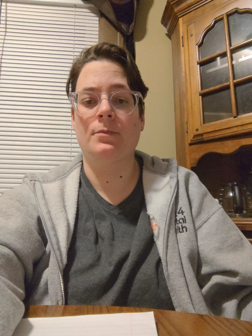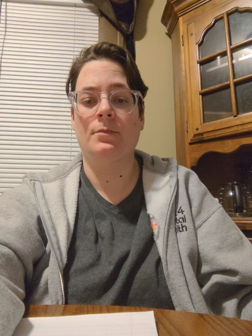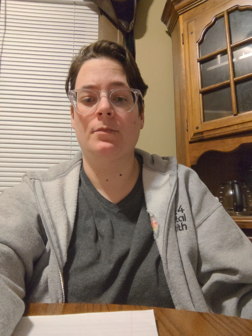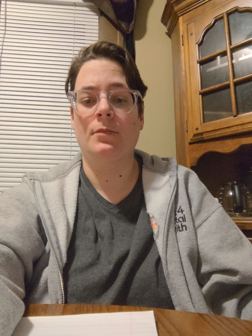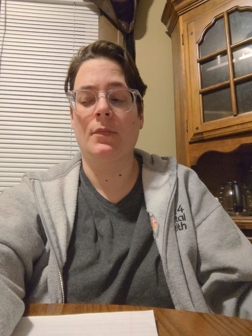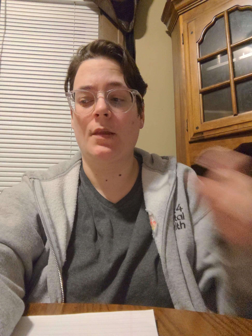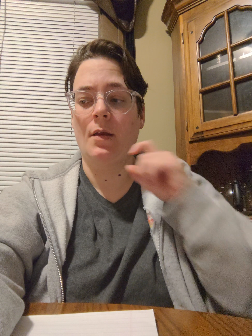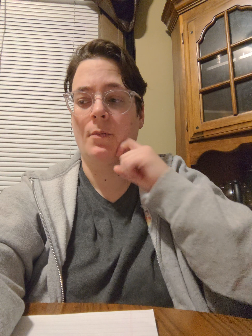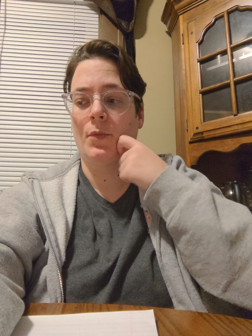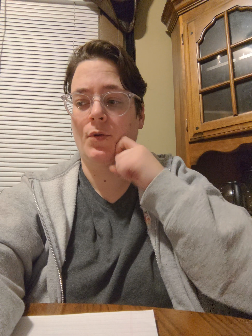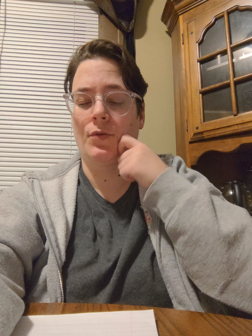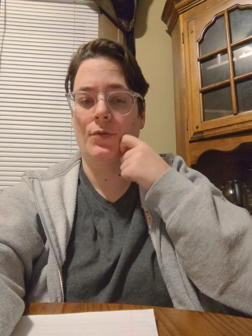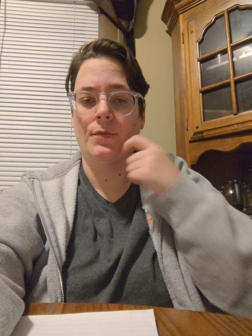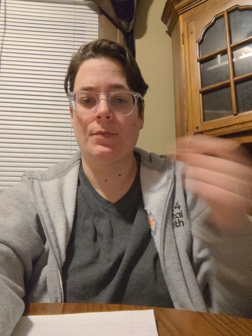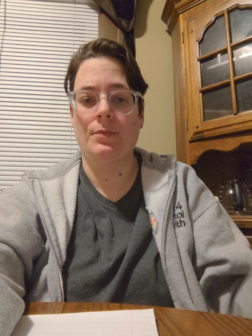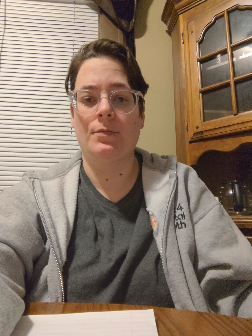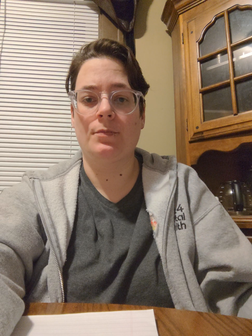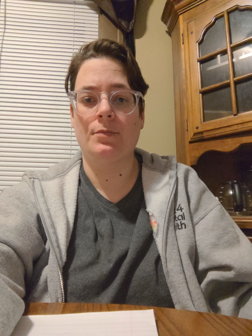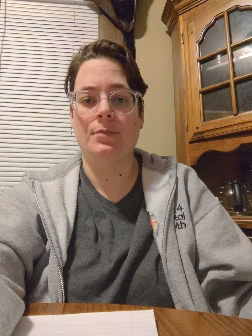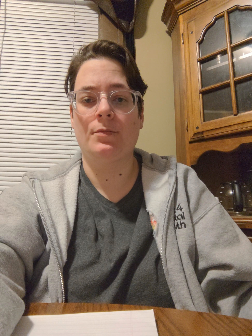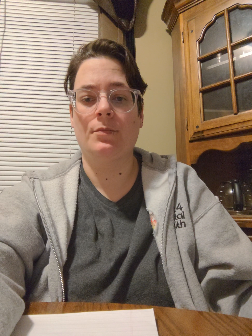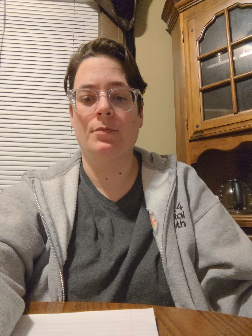apple